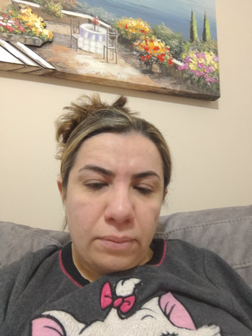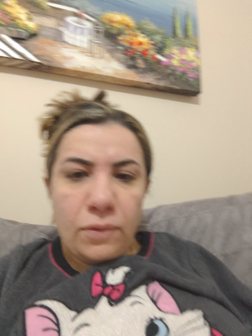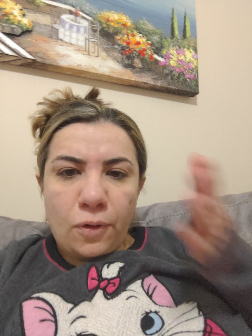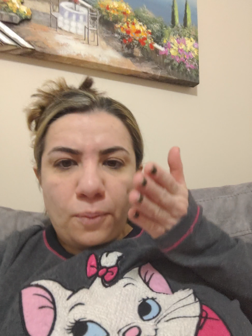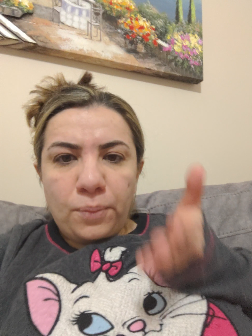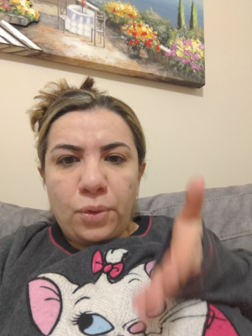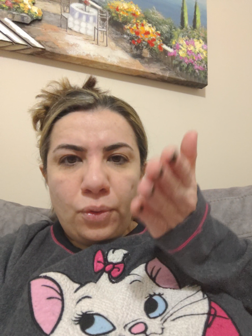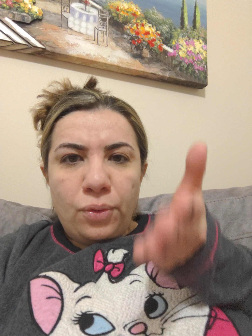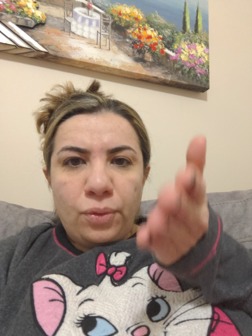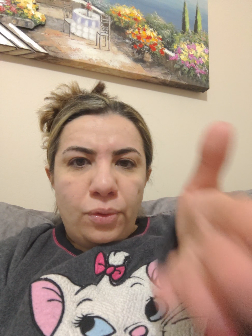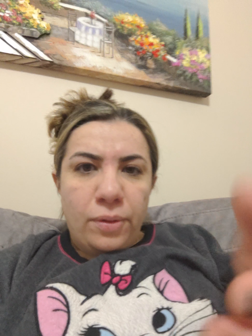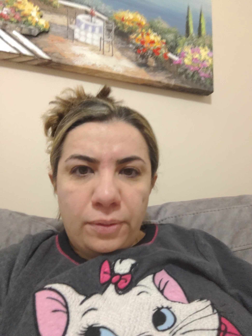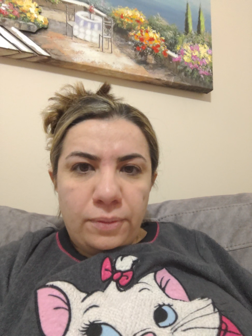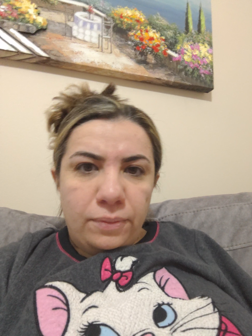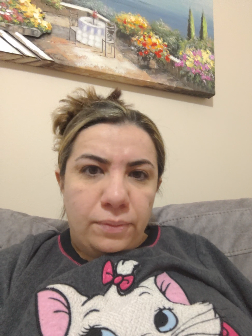boat